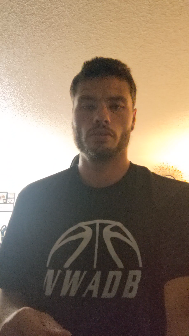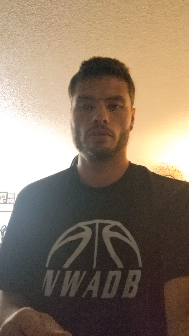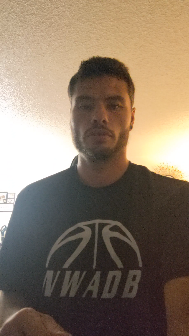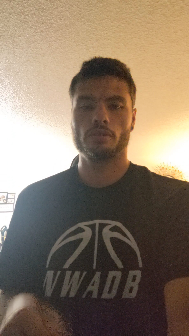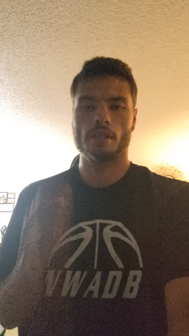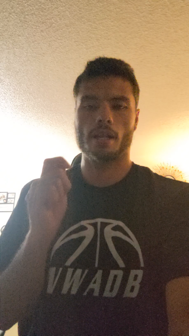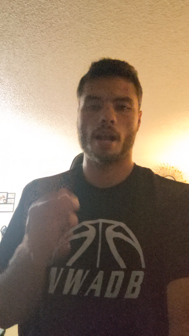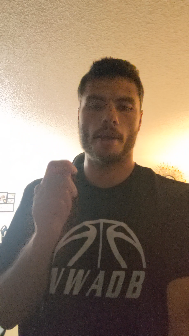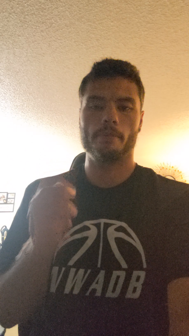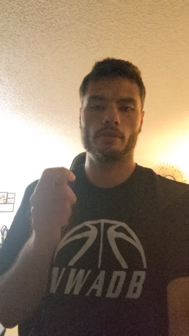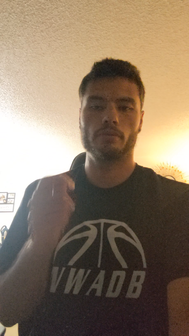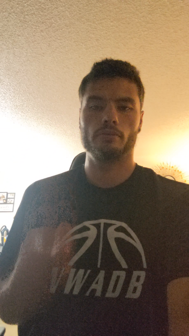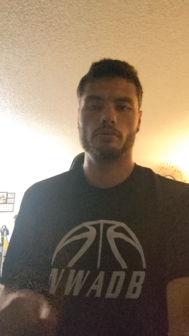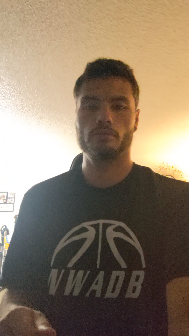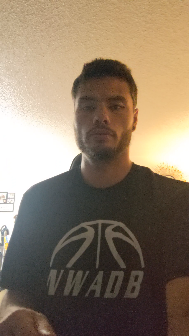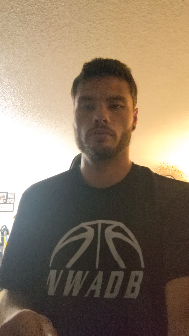hammer